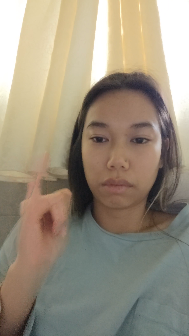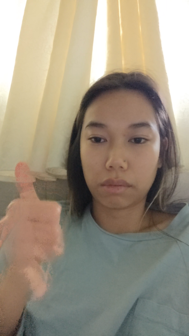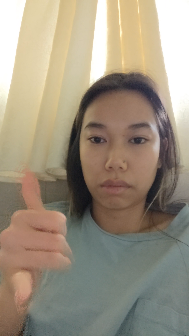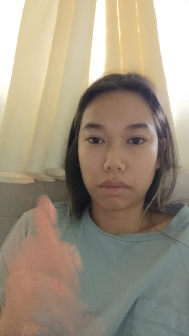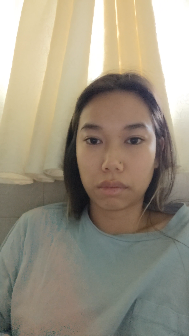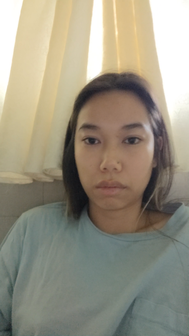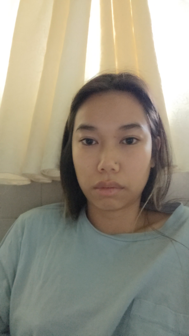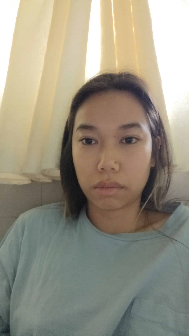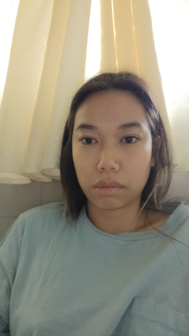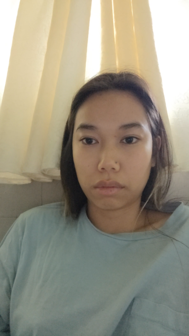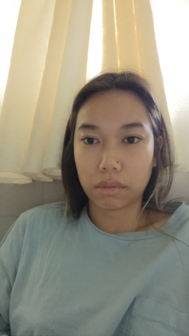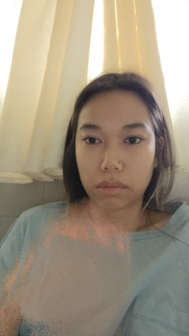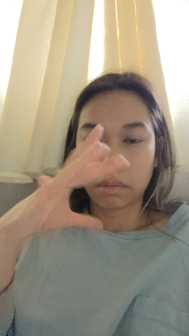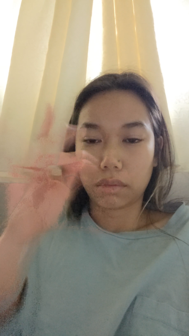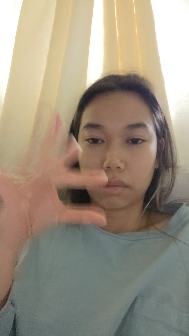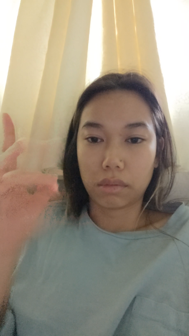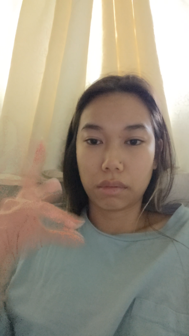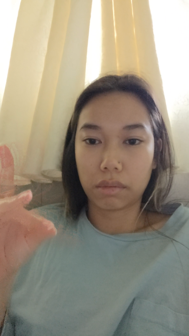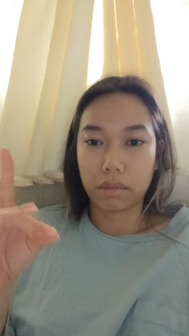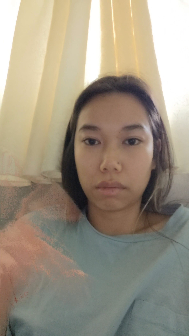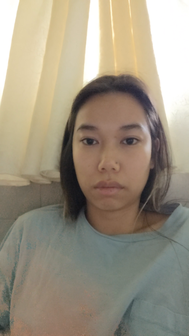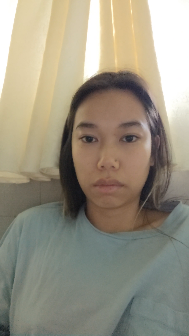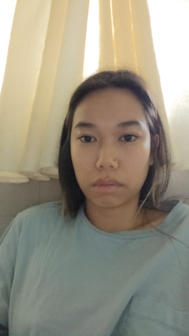choose